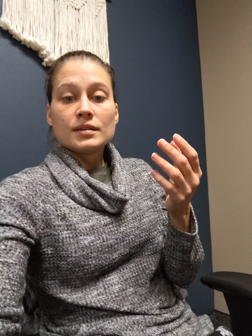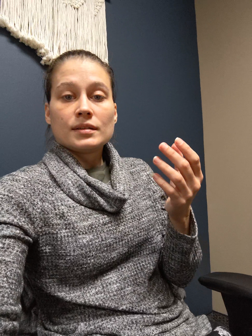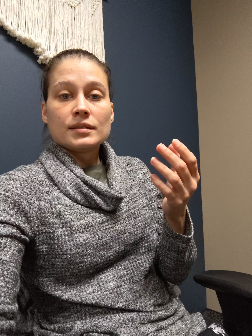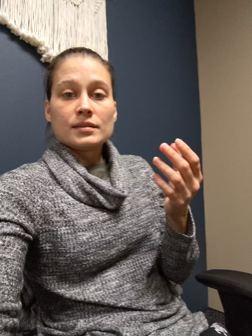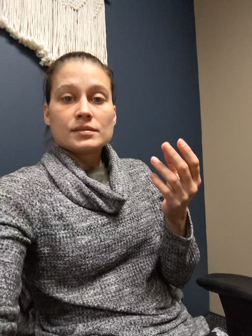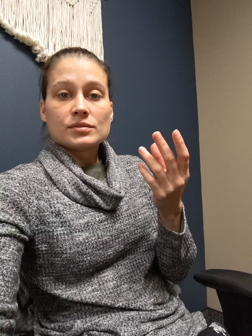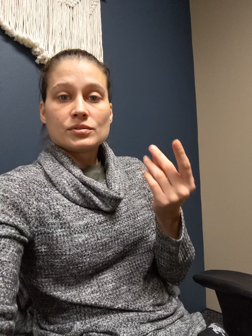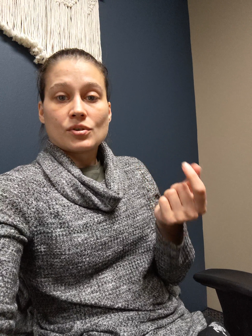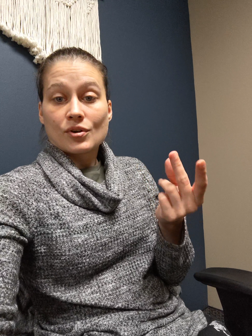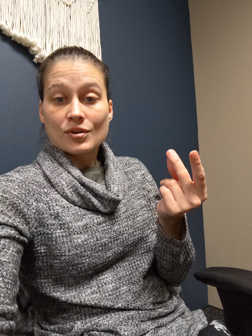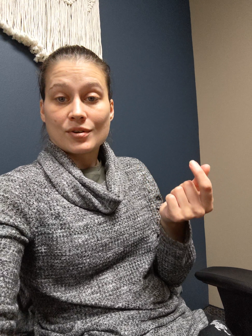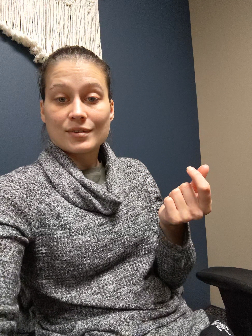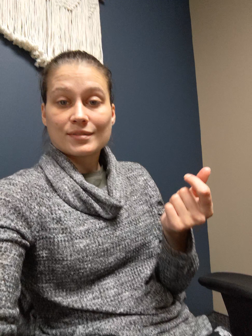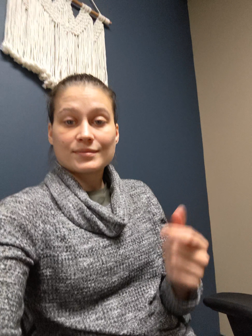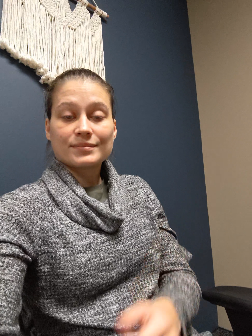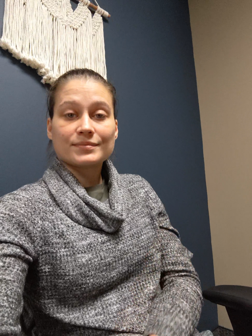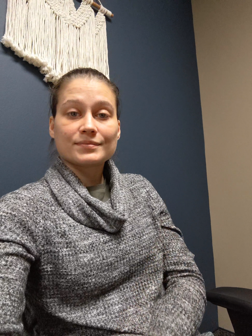dog